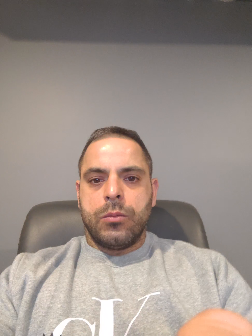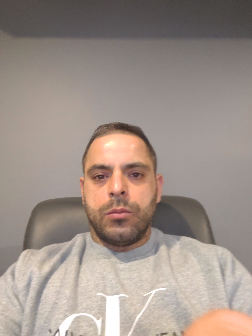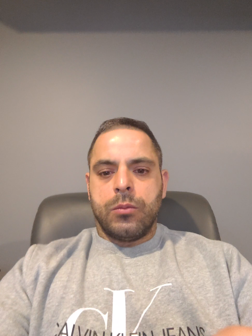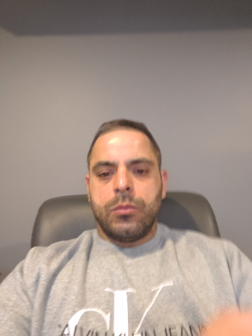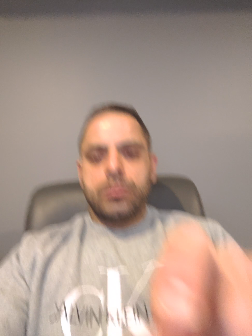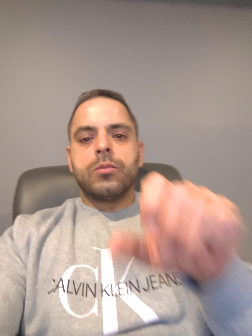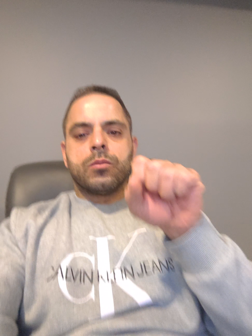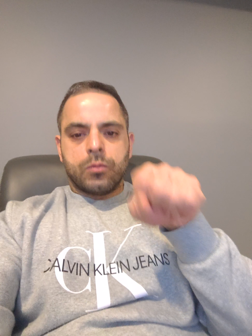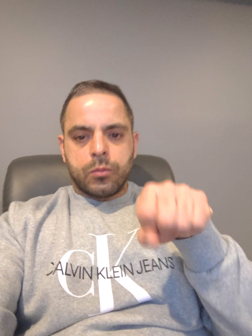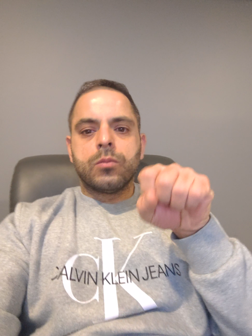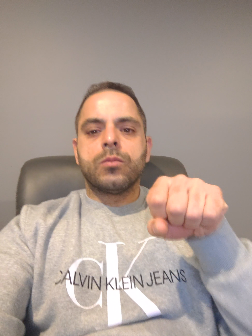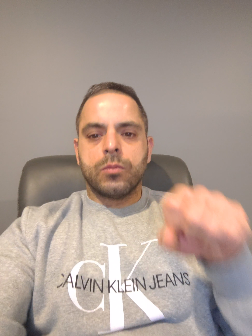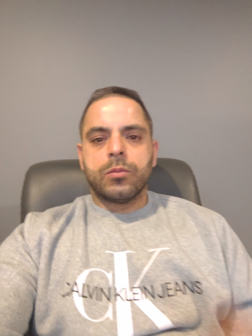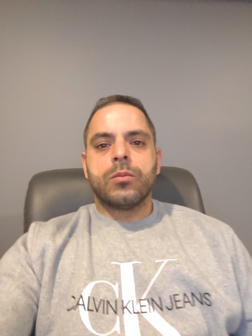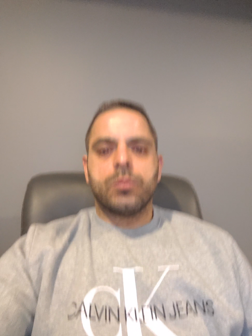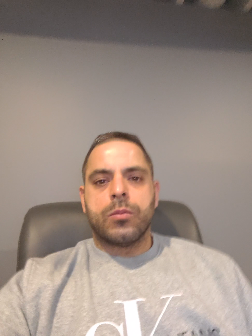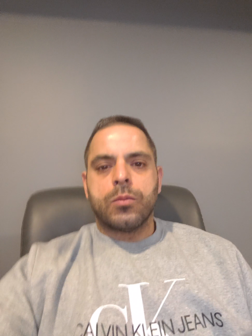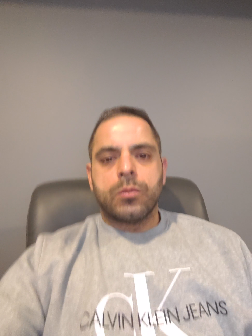yes